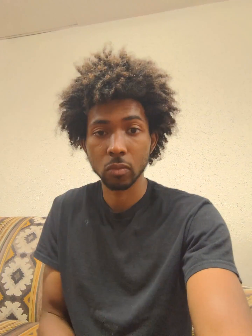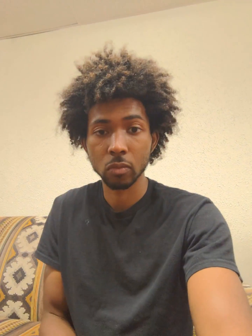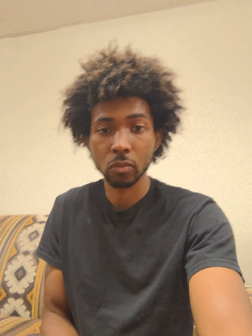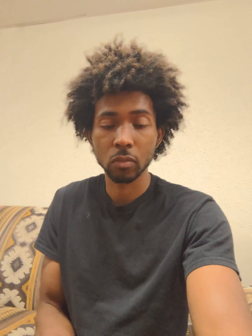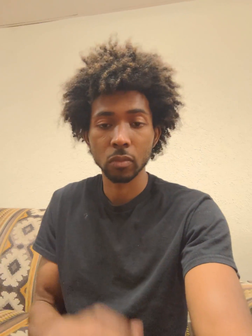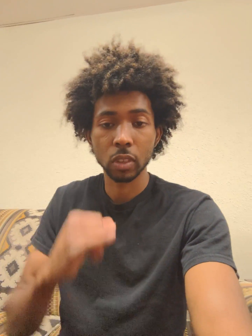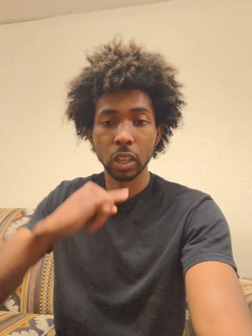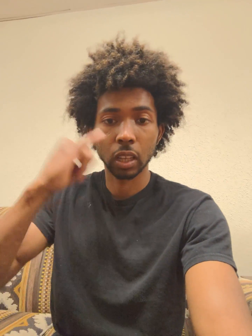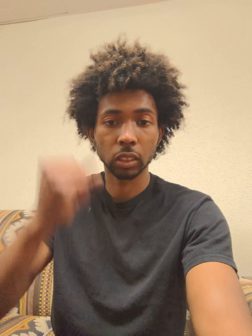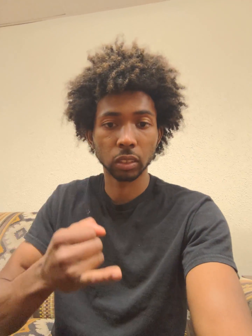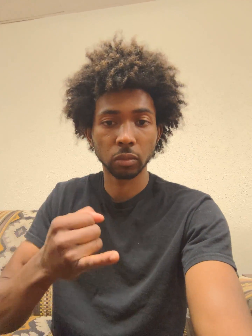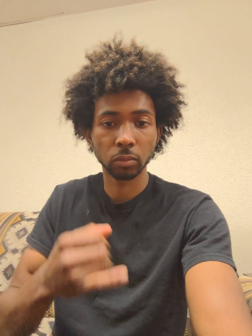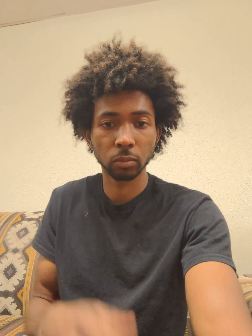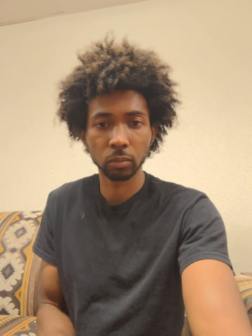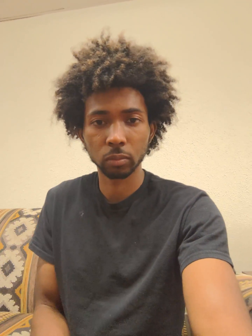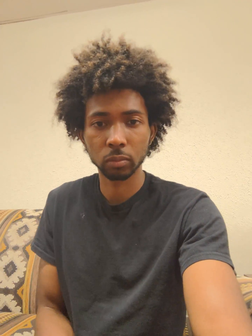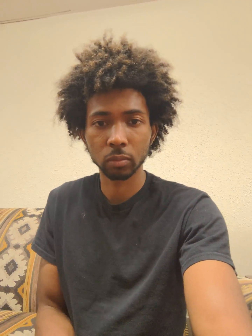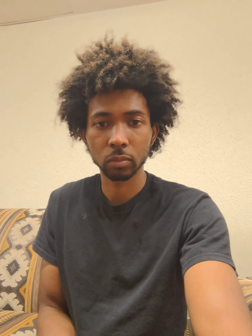last